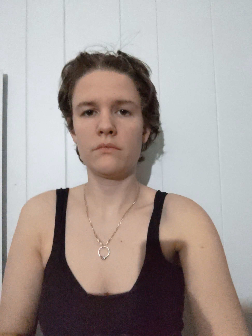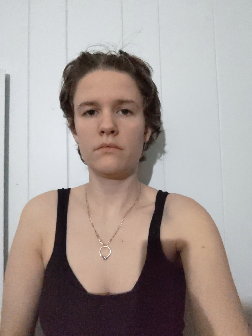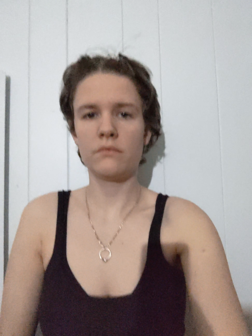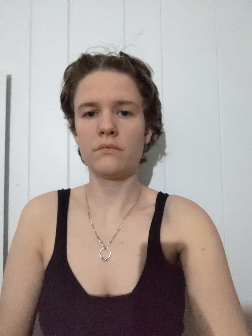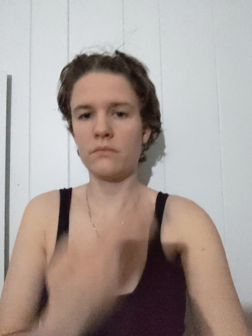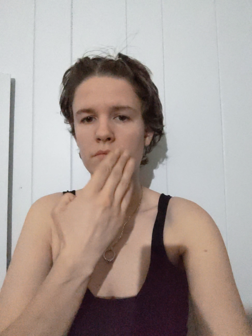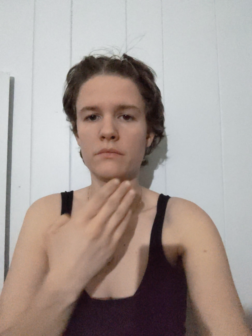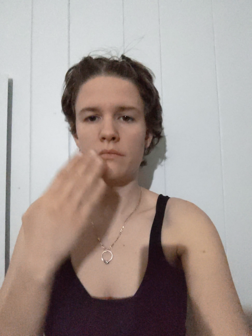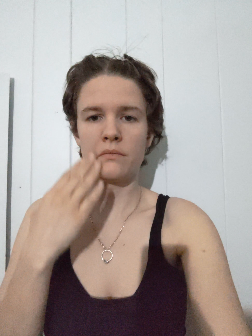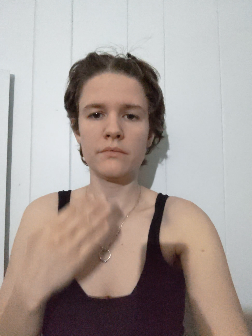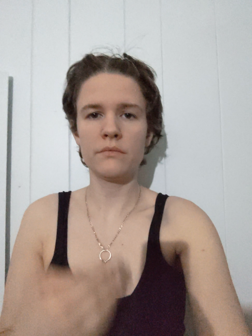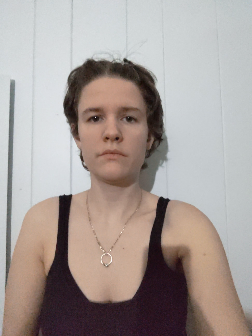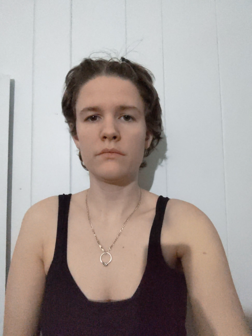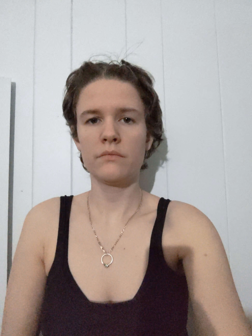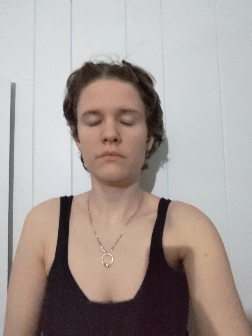napkin